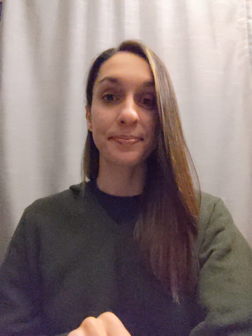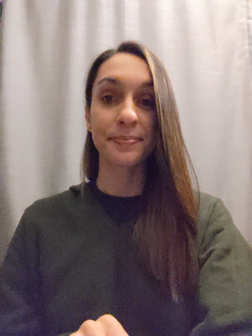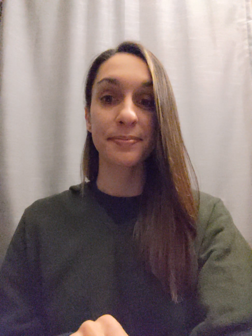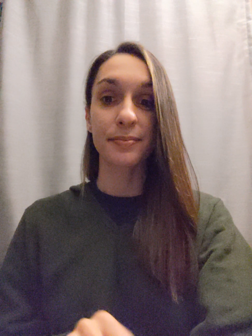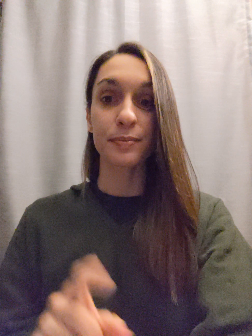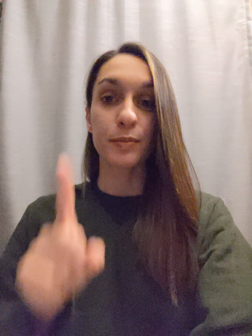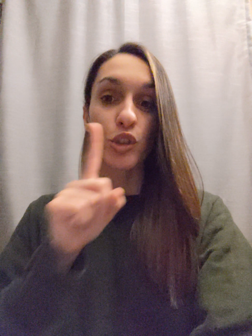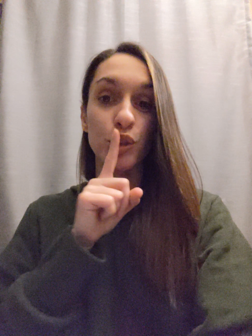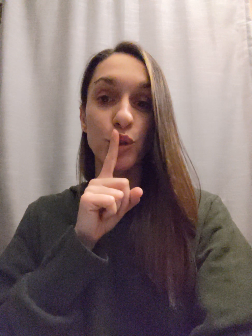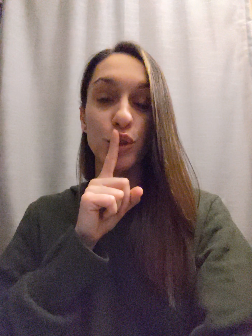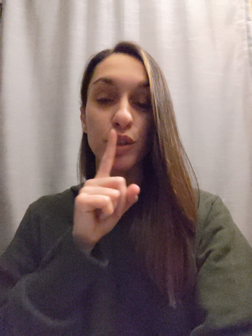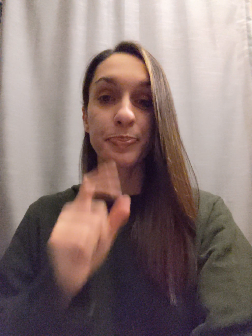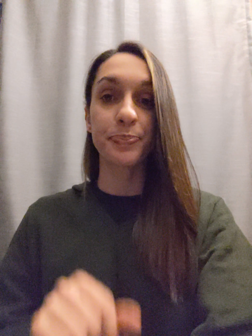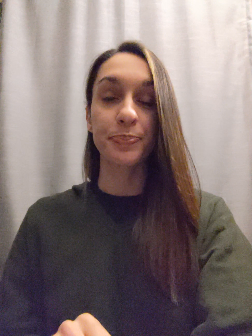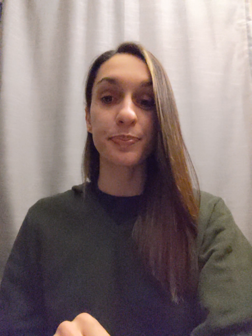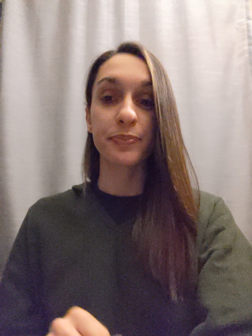shhh